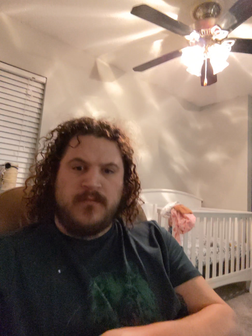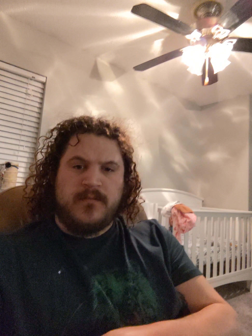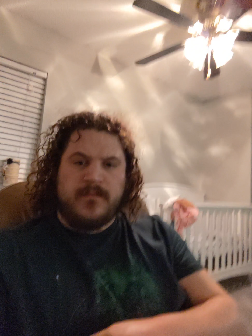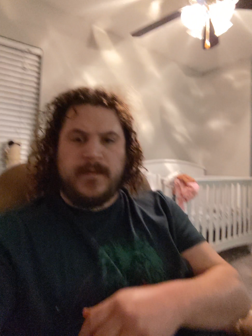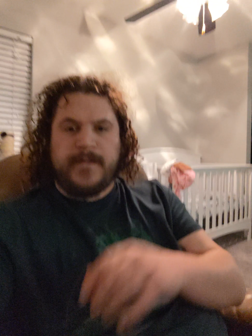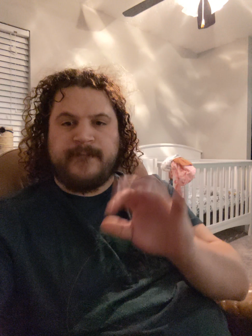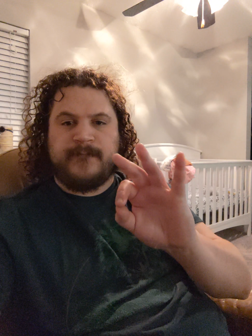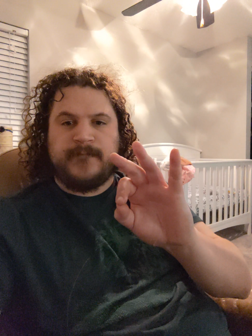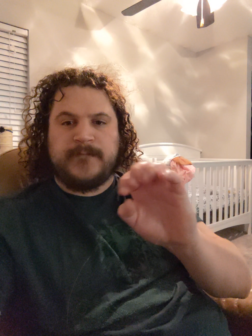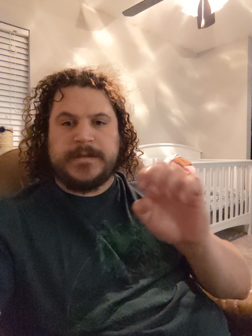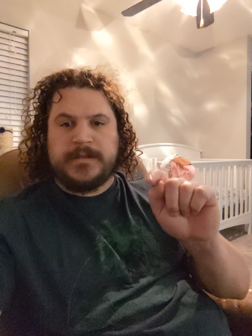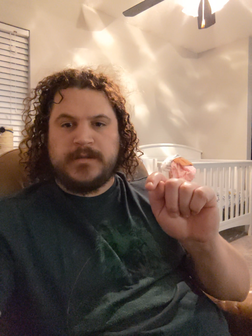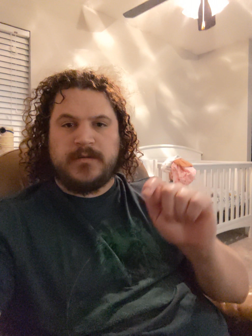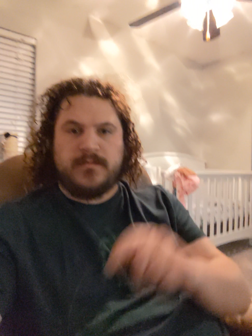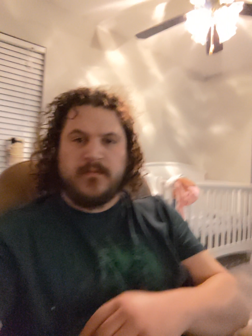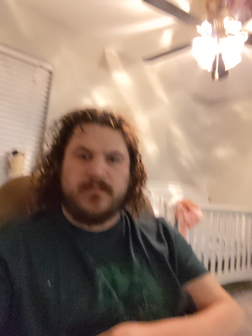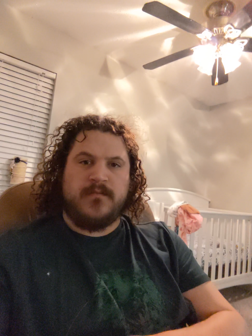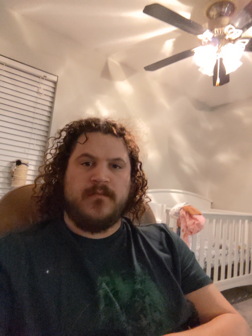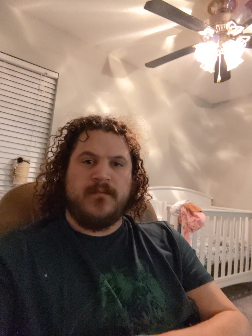feet